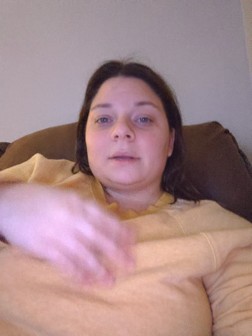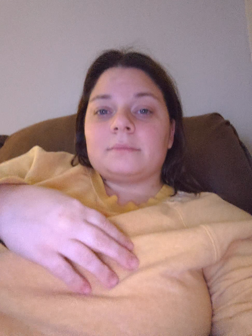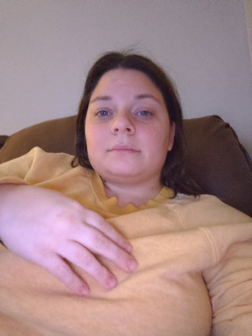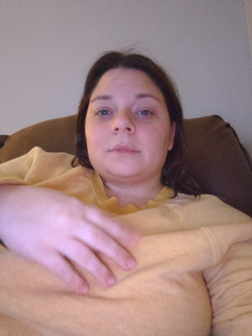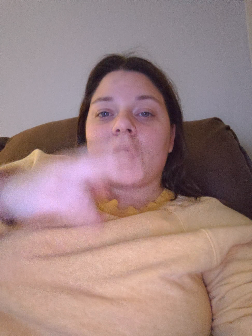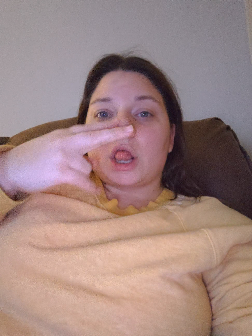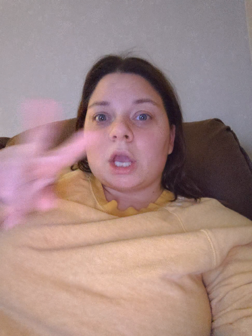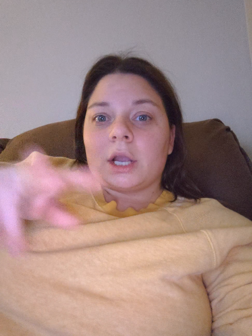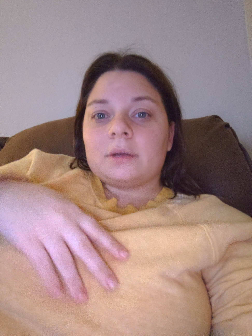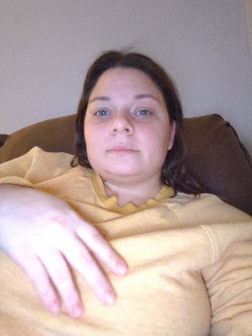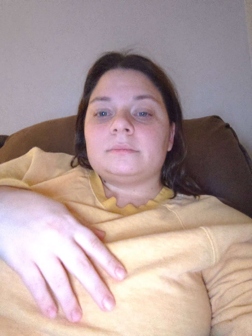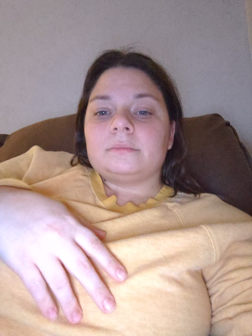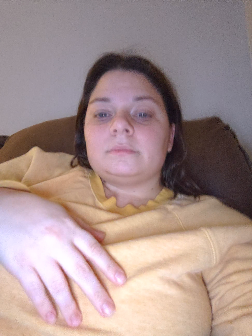look